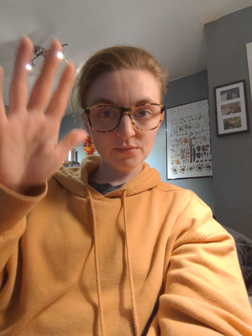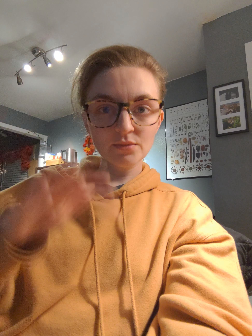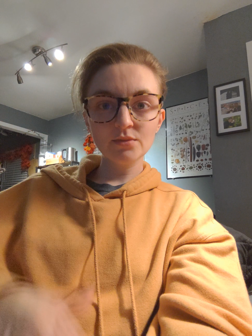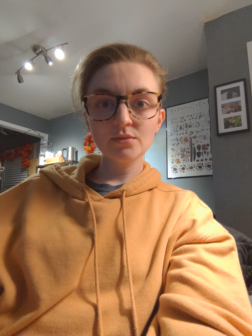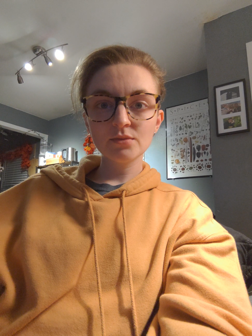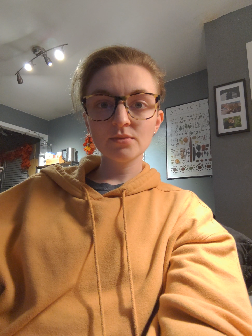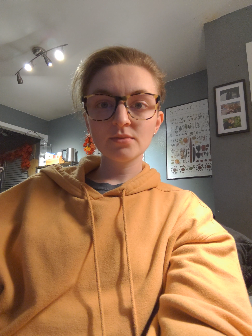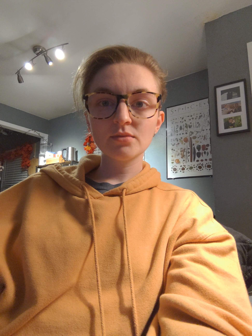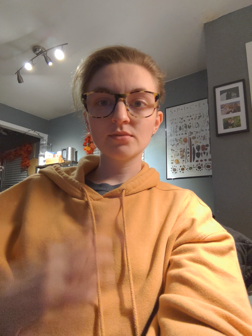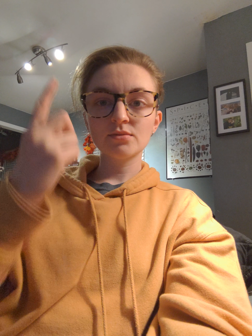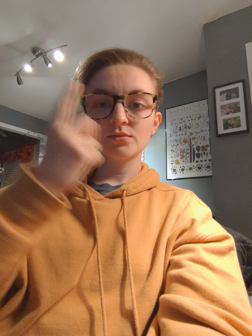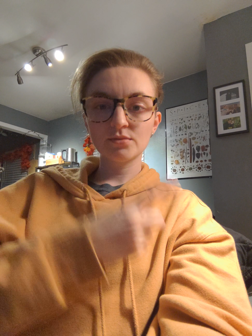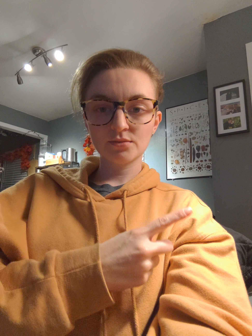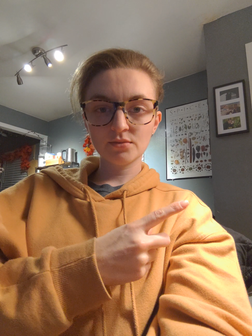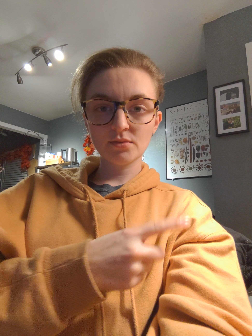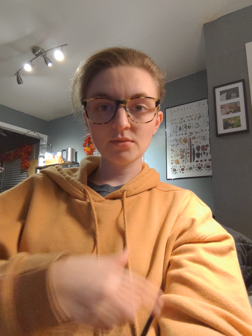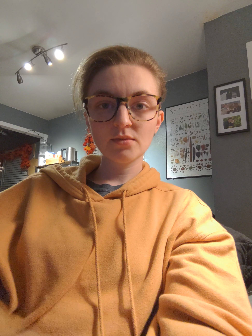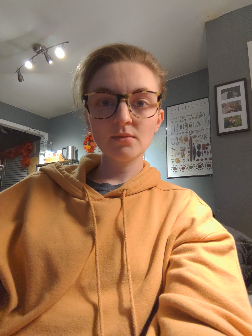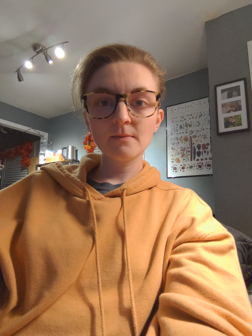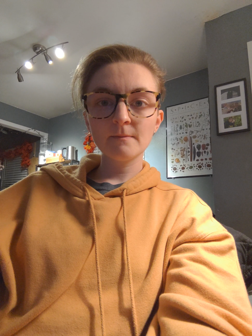day